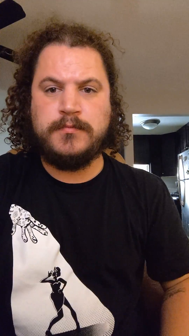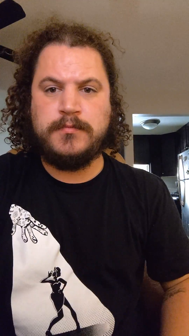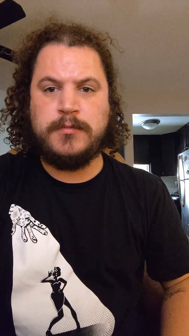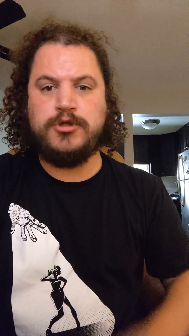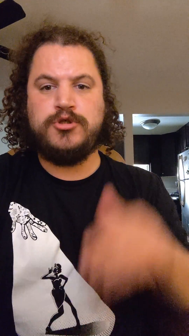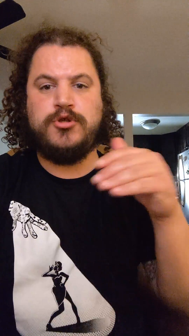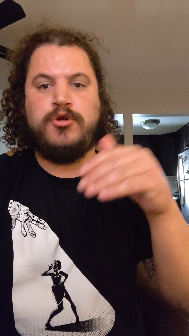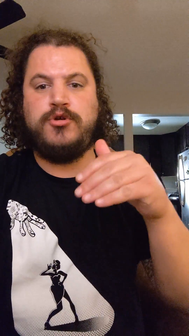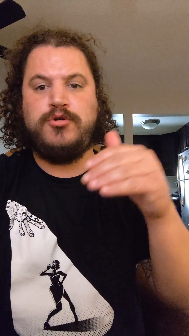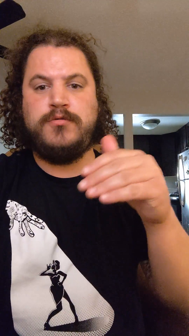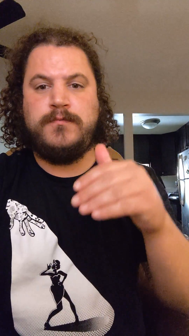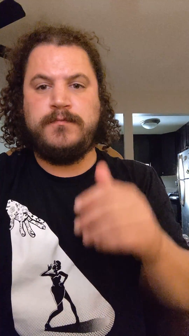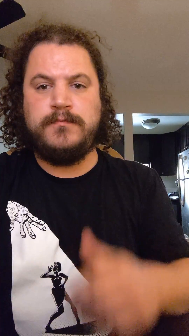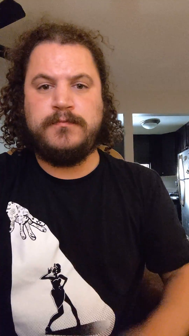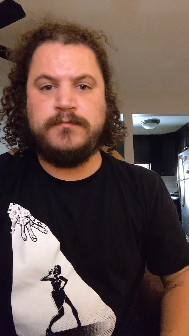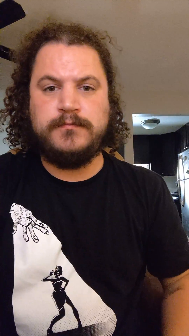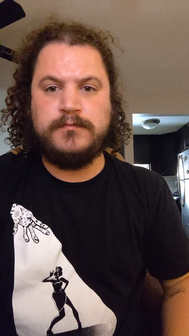doctor